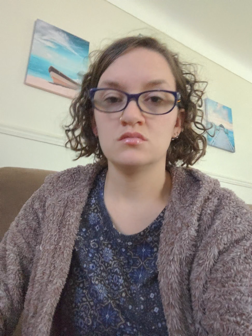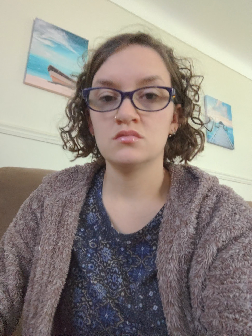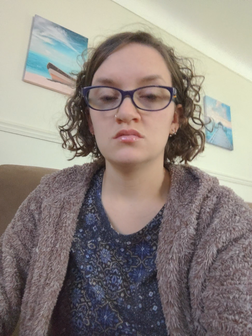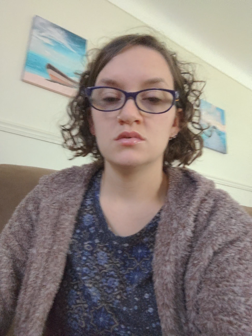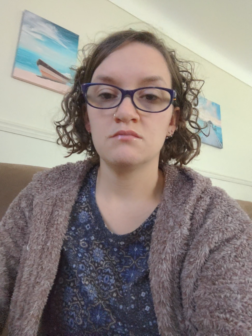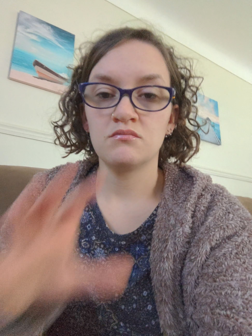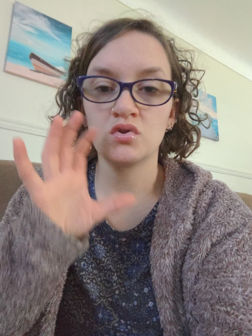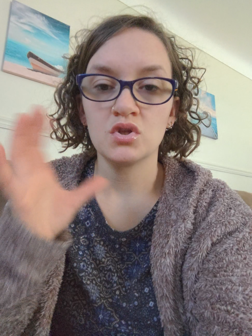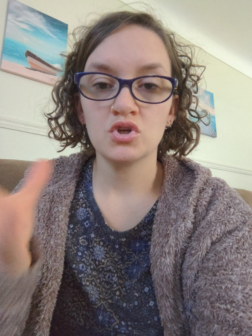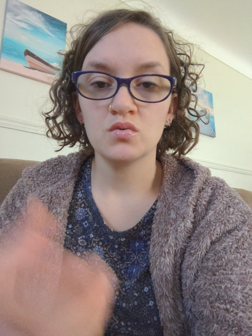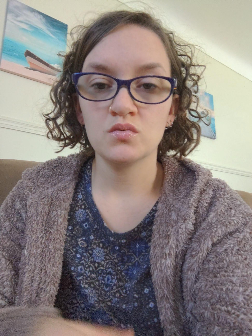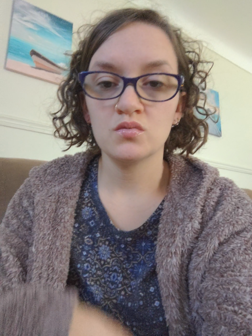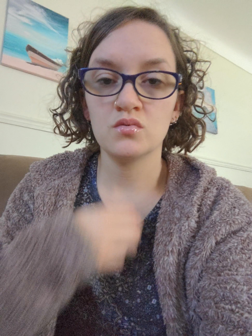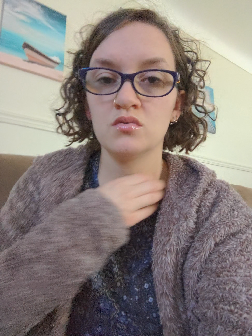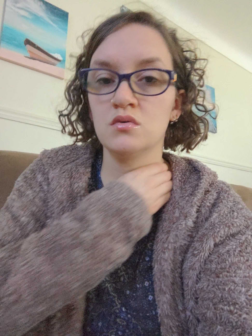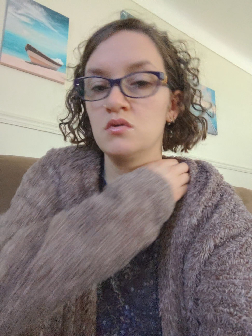balloon